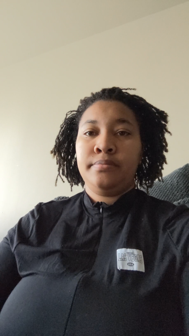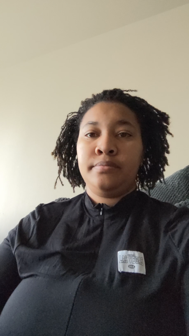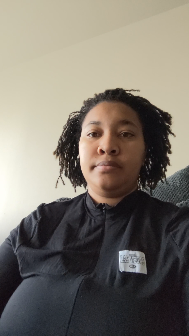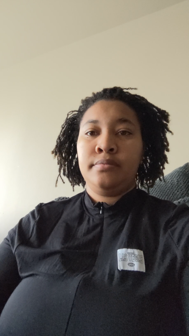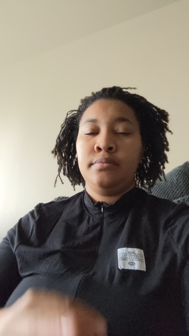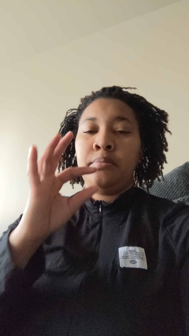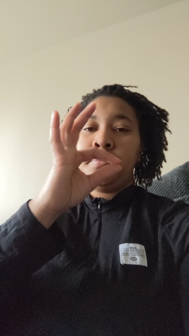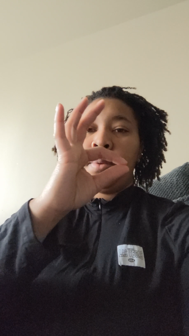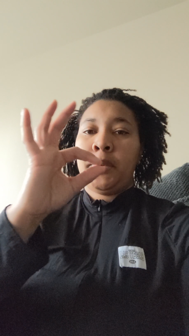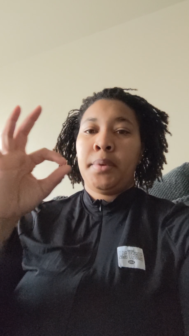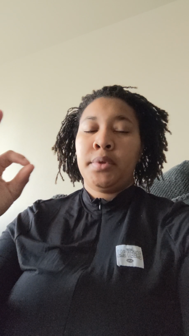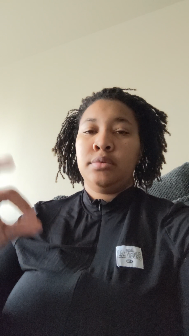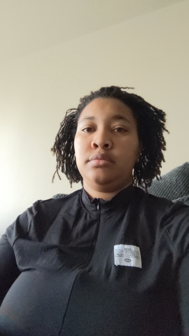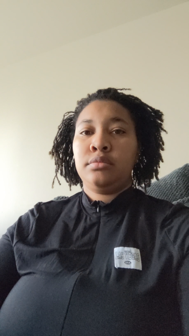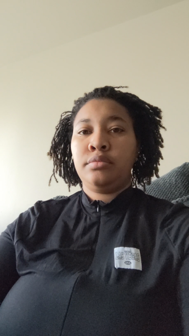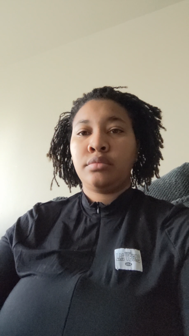beads